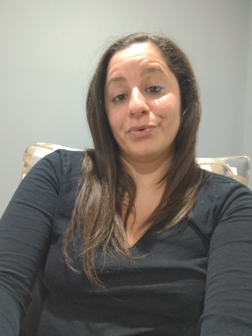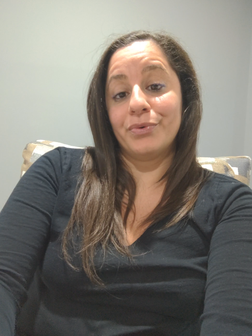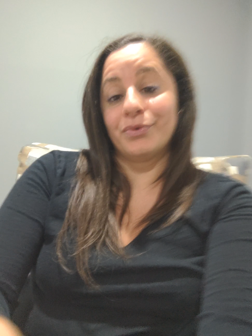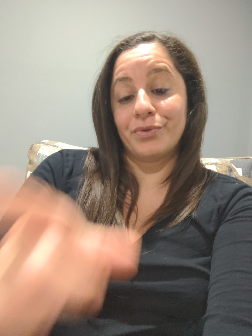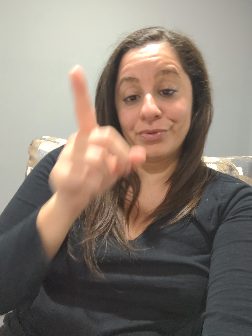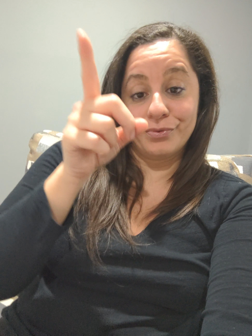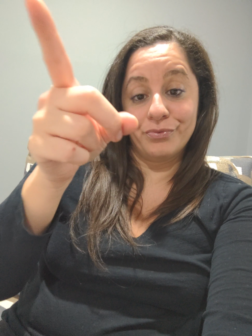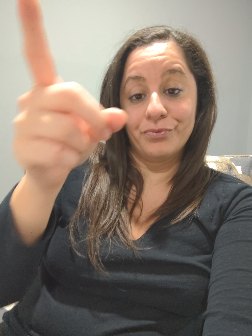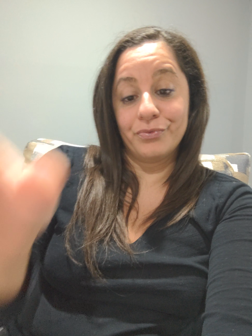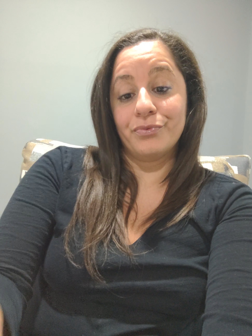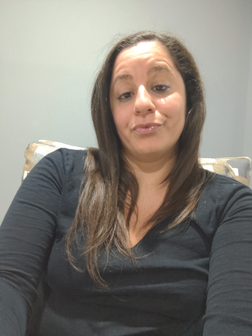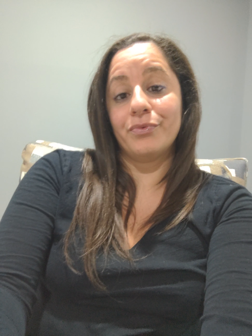there